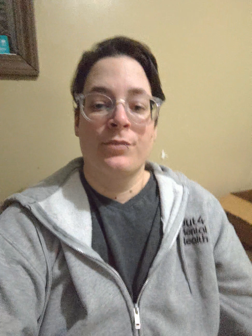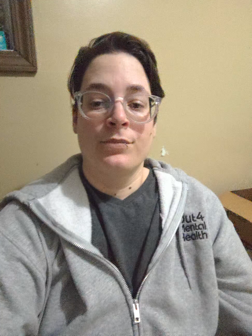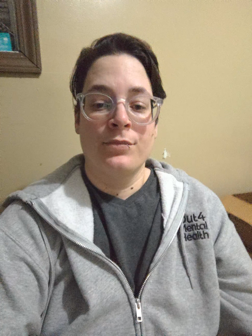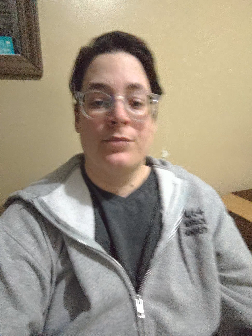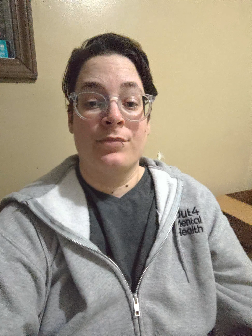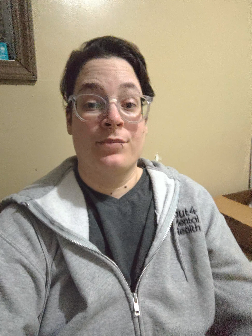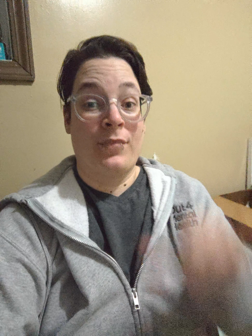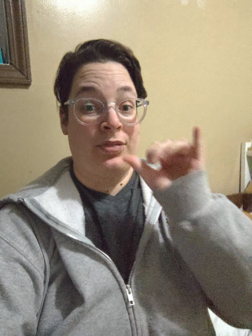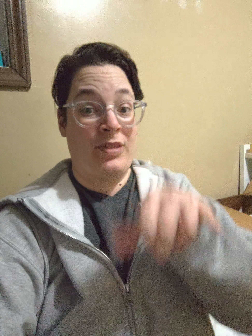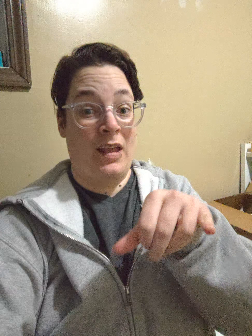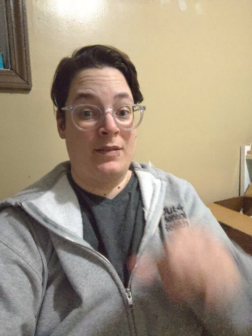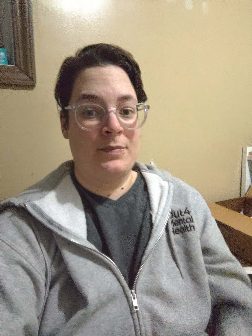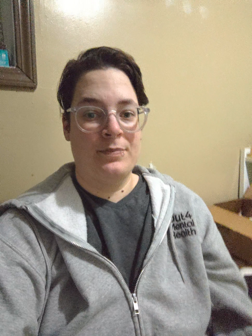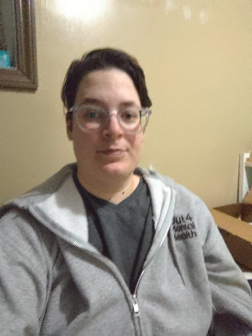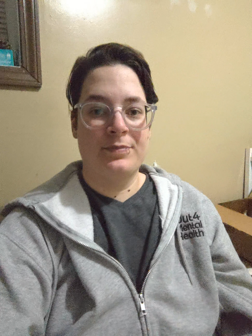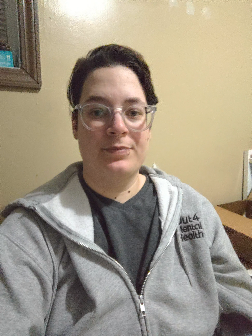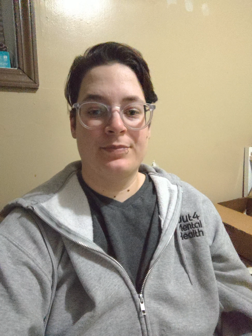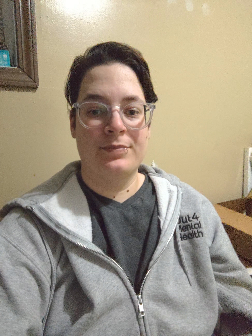that